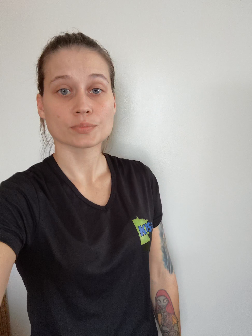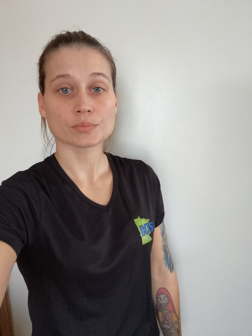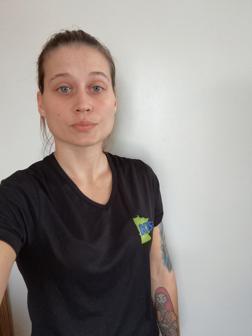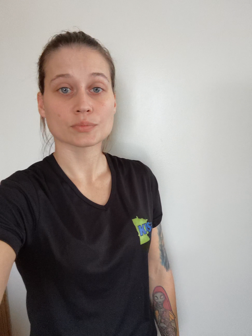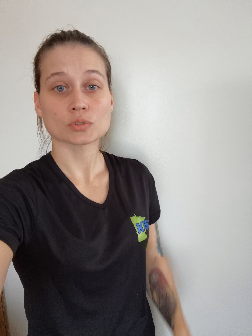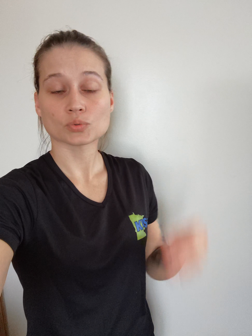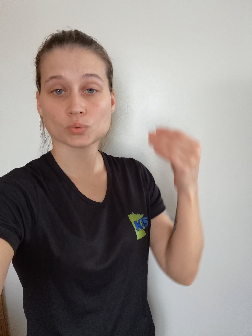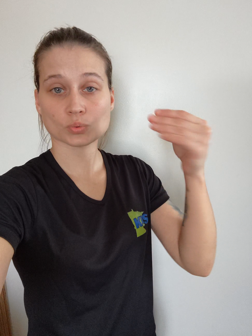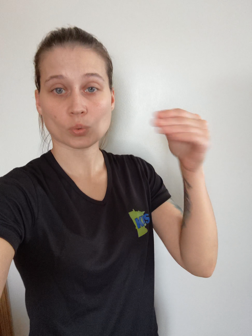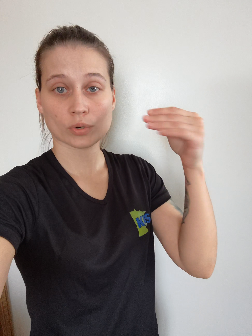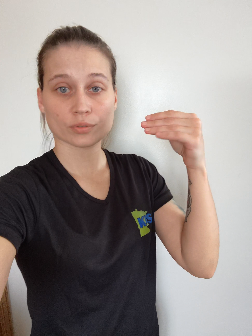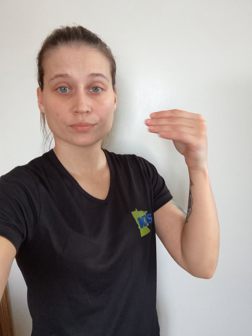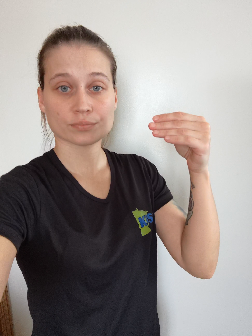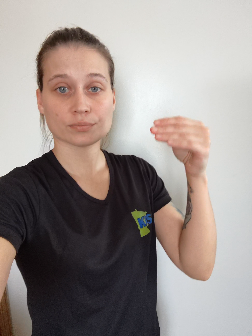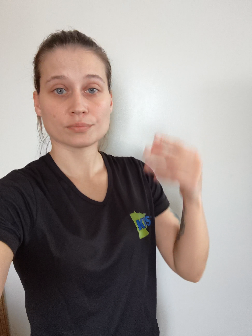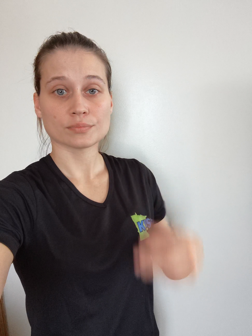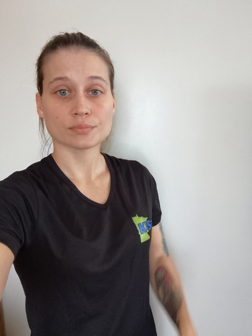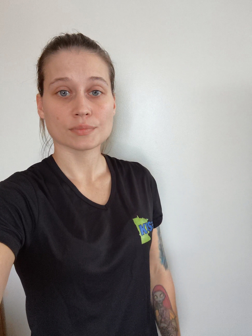store